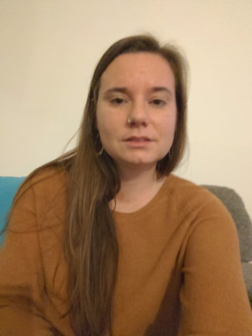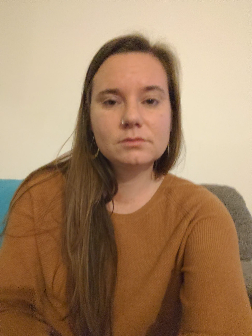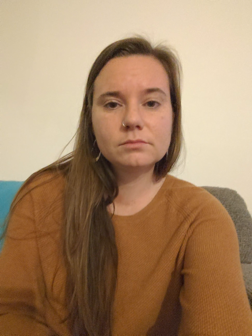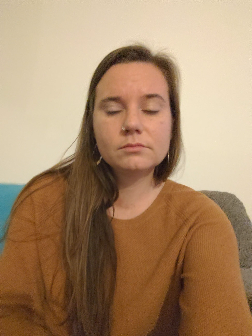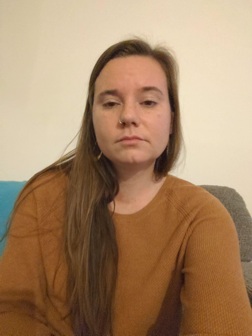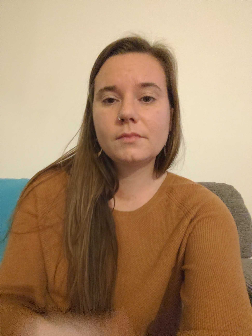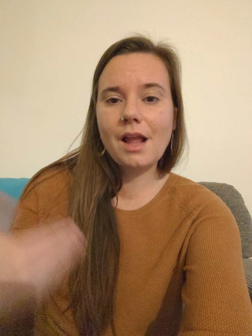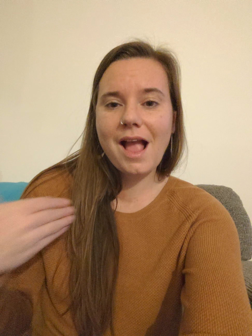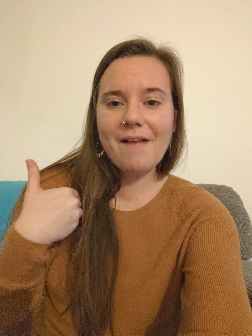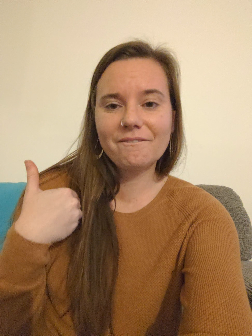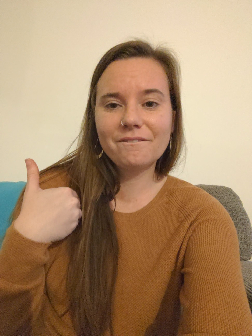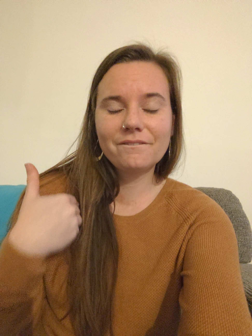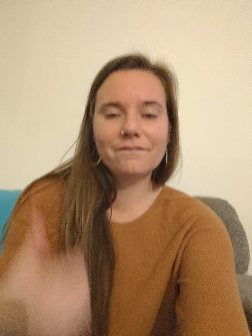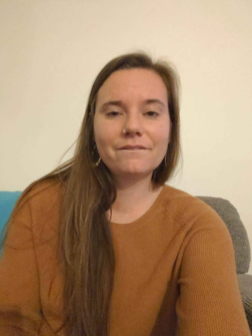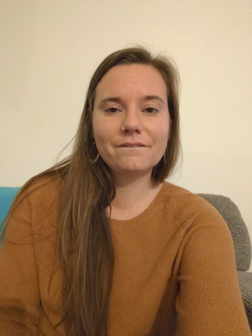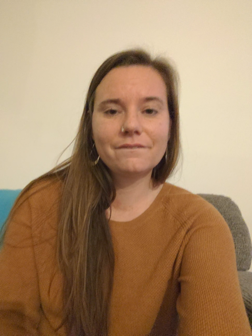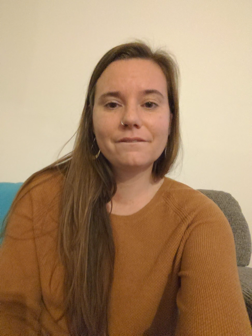have